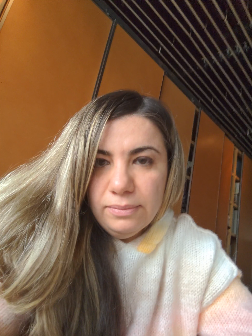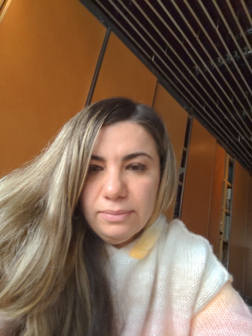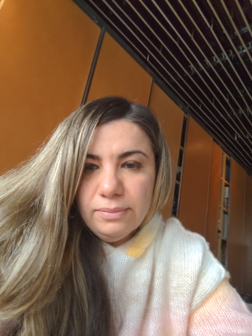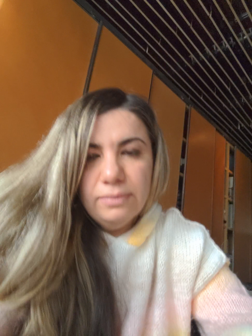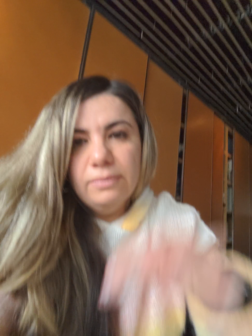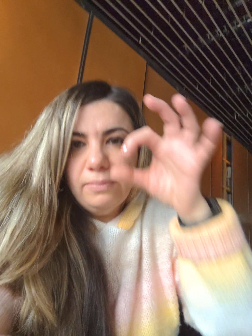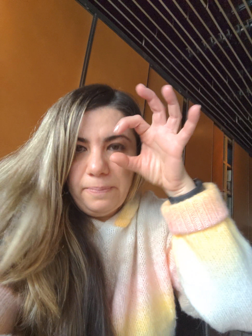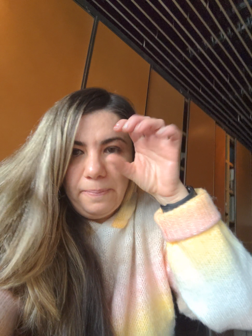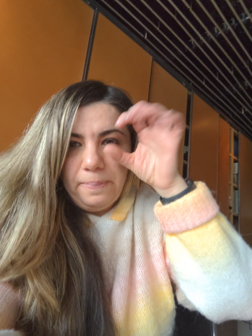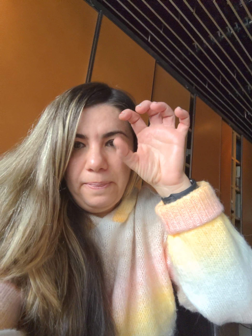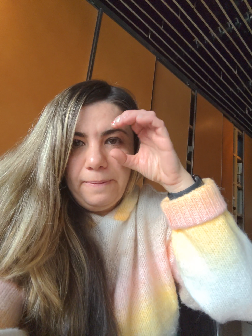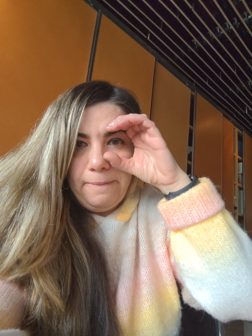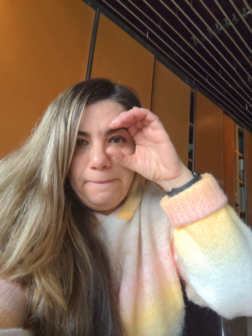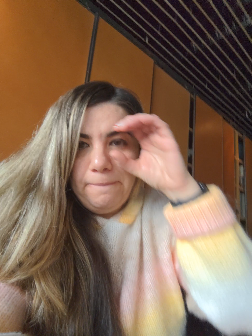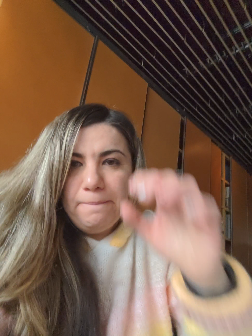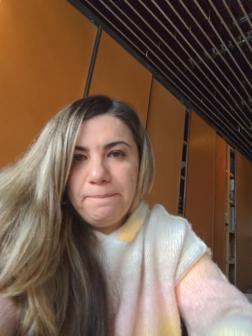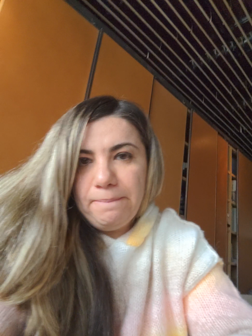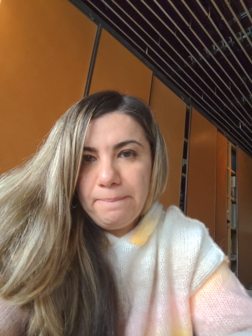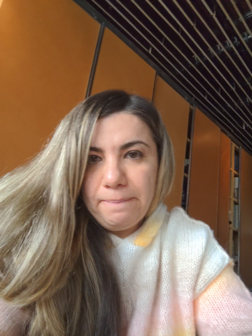owl